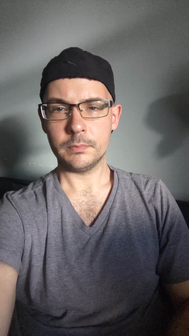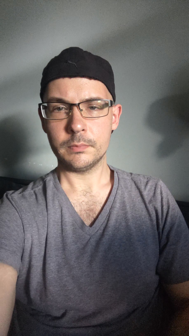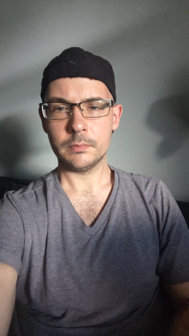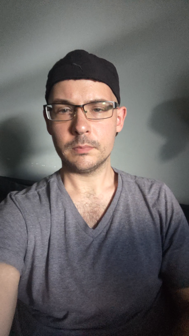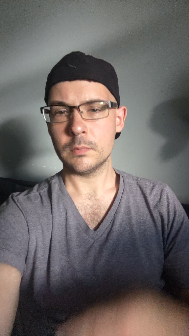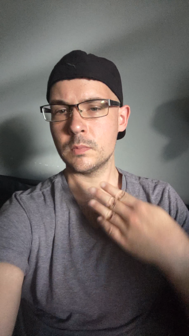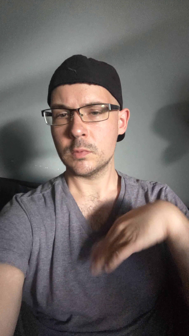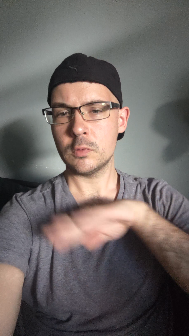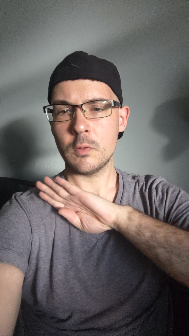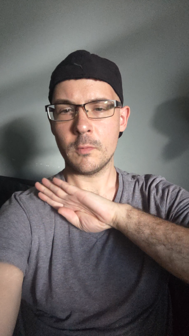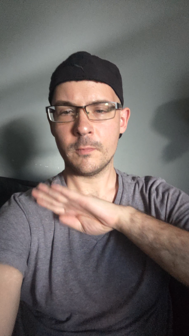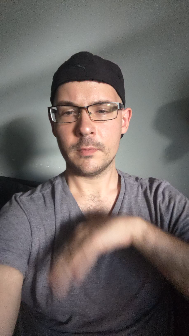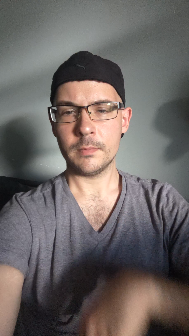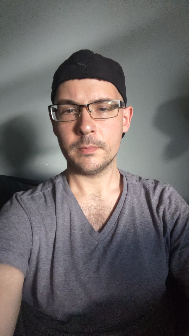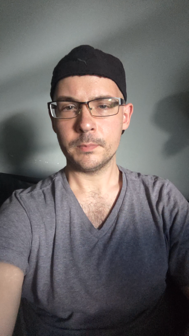scarf